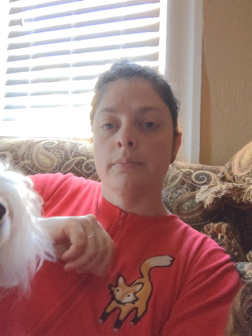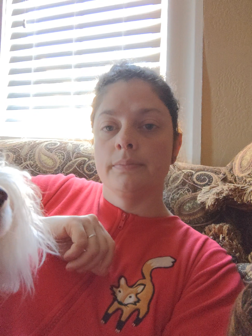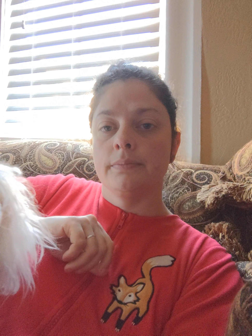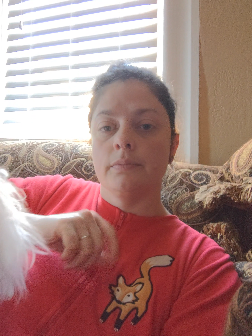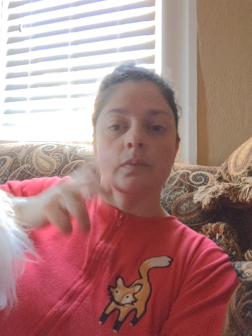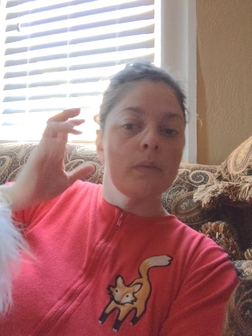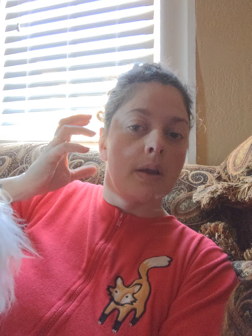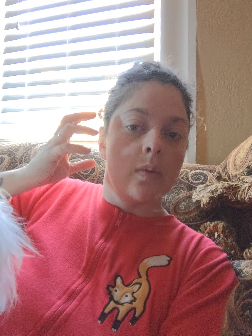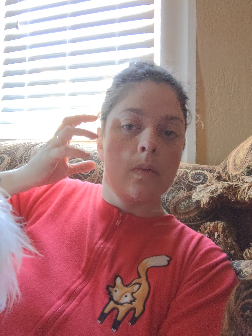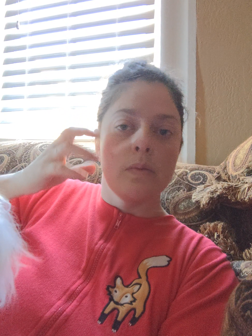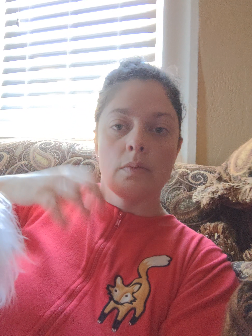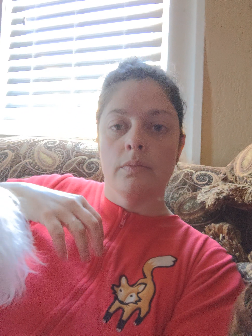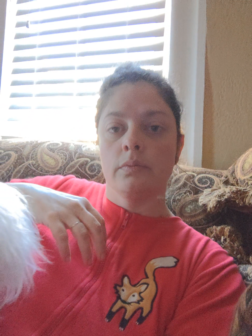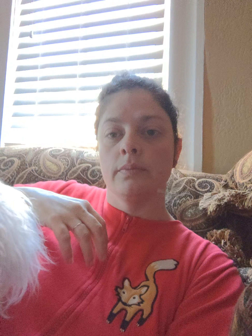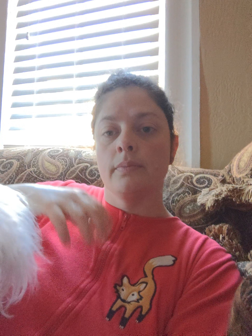radio